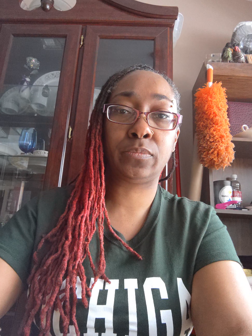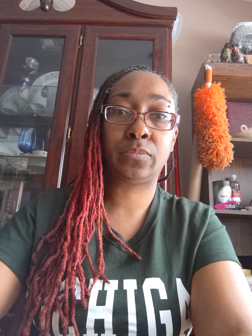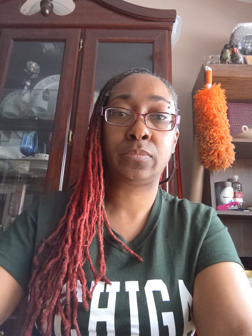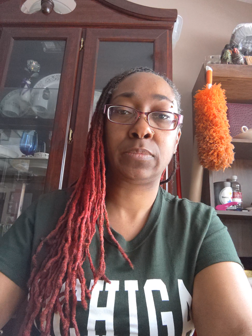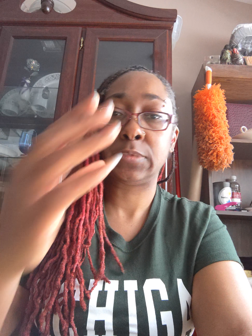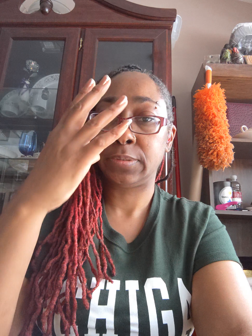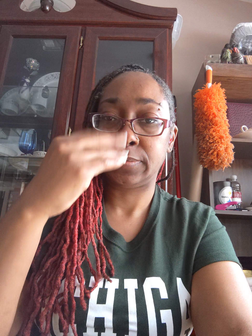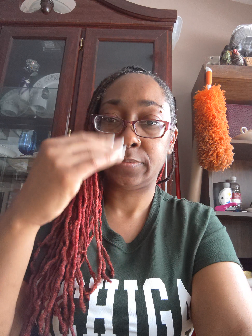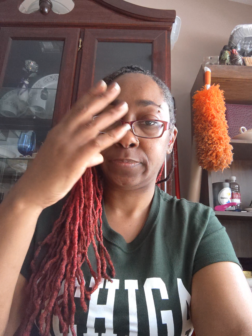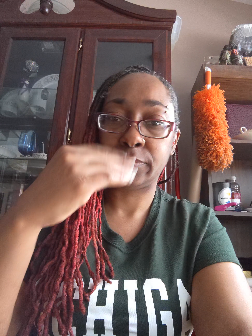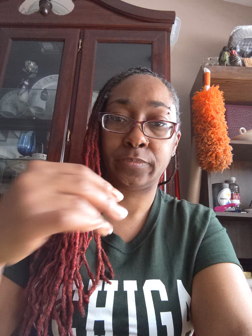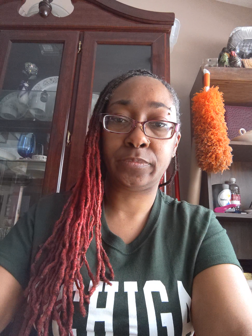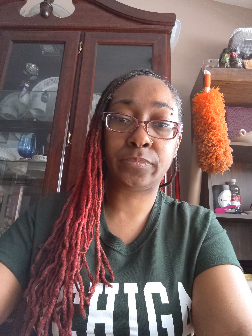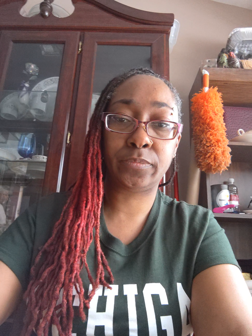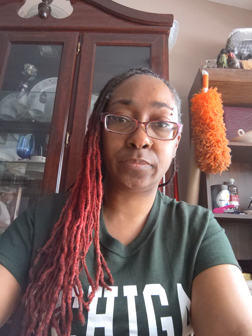sleep